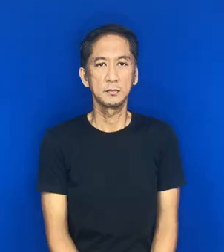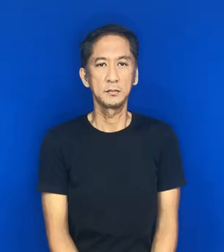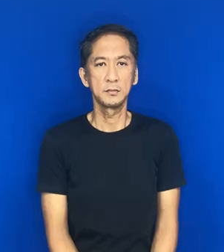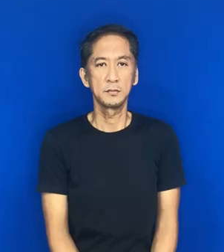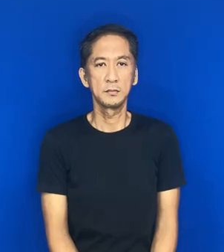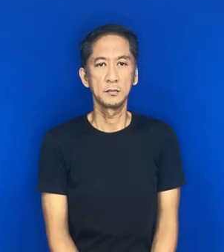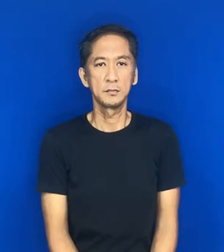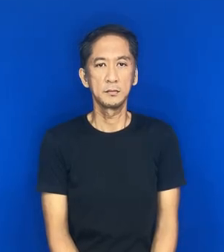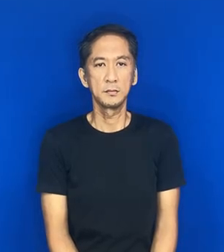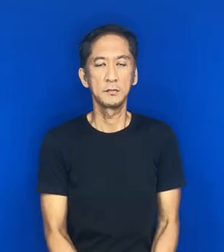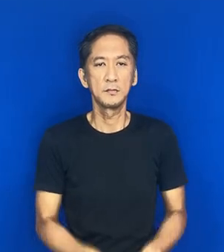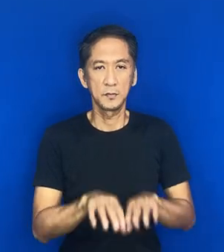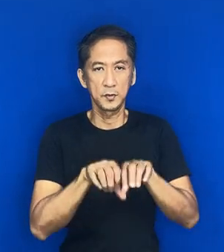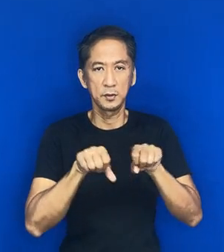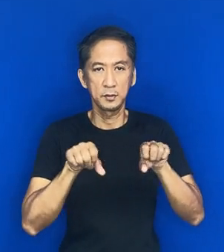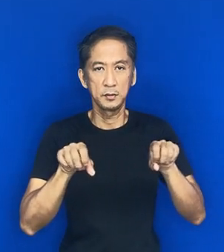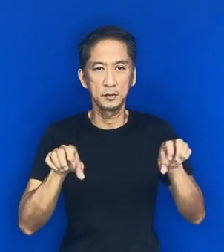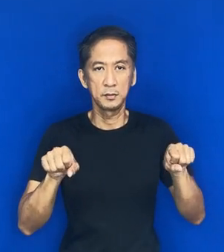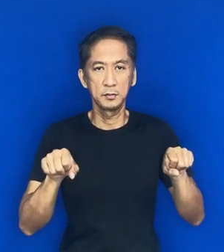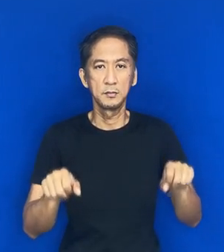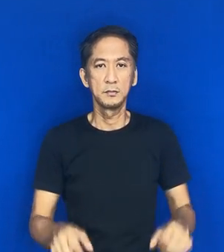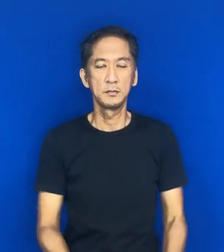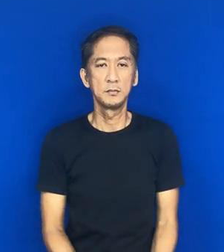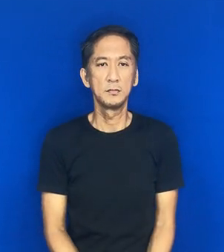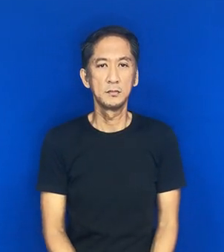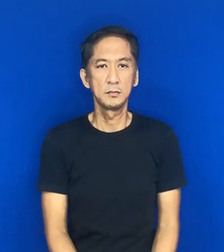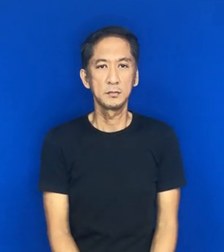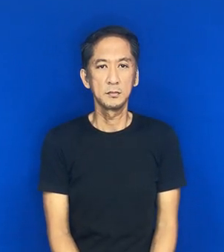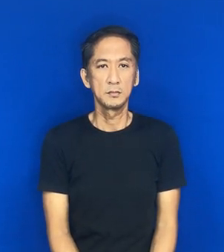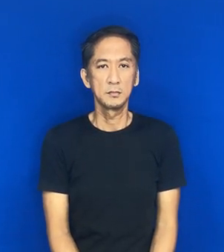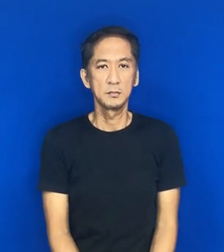longanisa